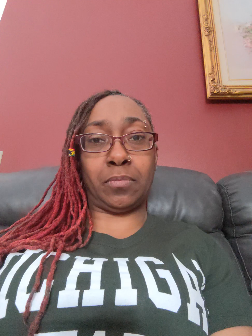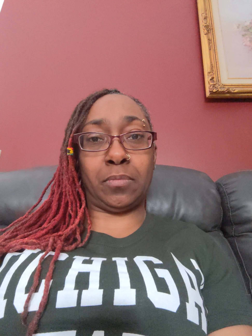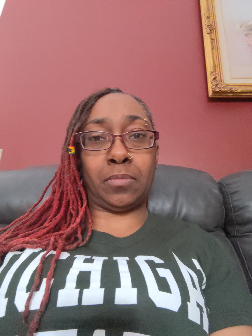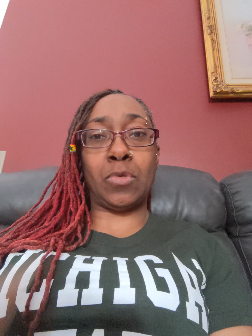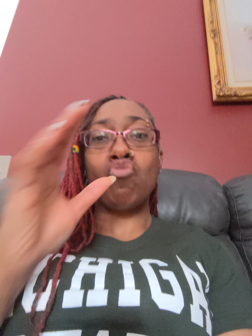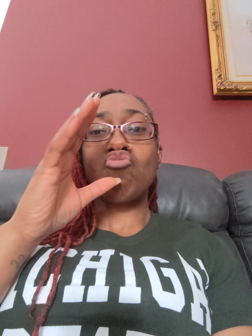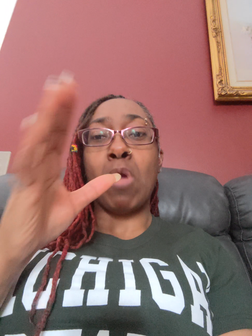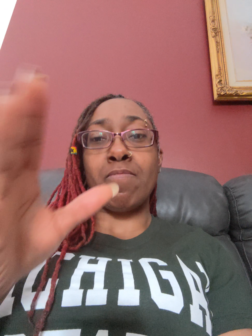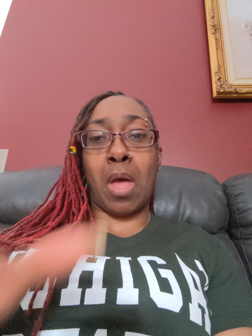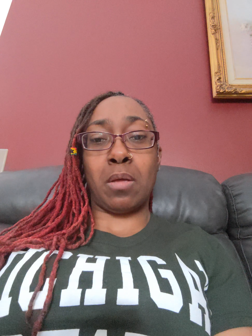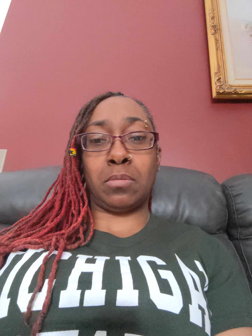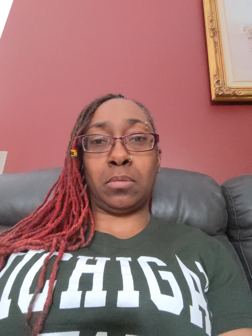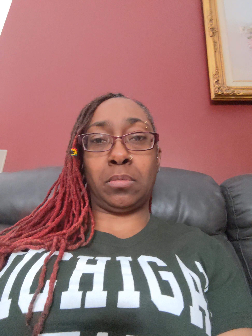grandma